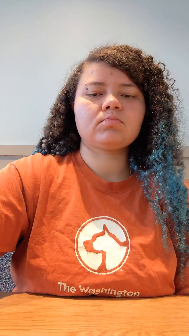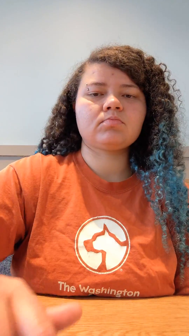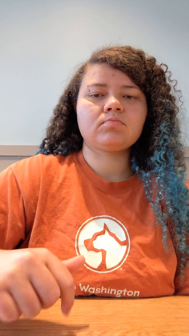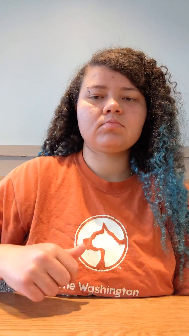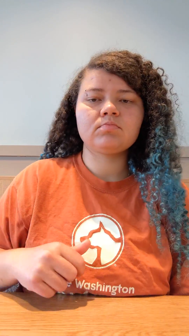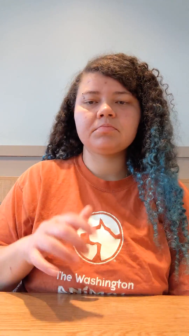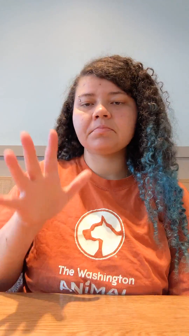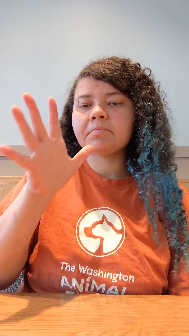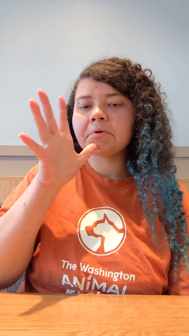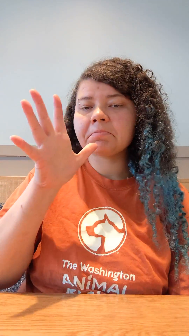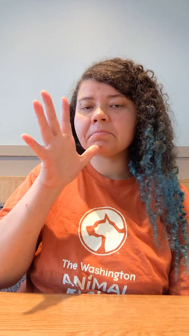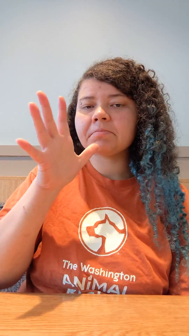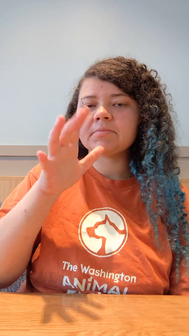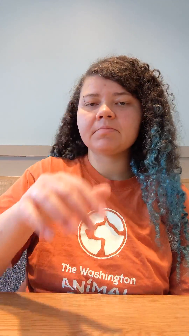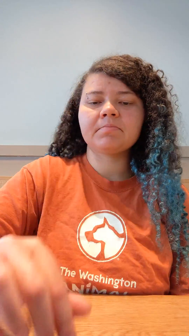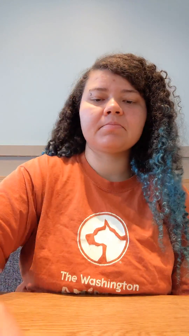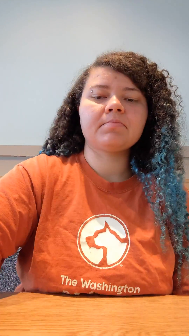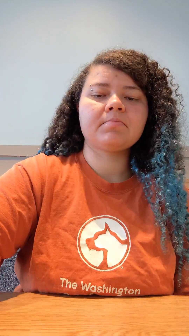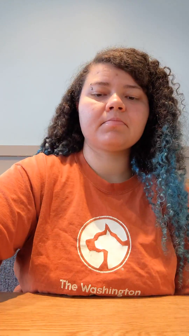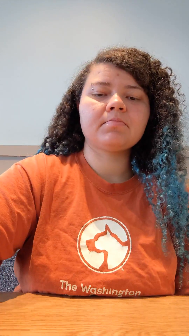mommy